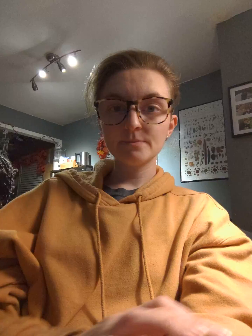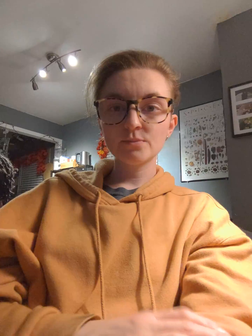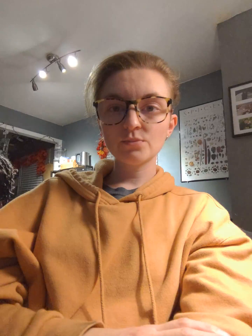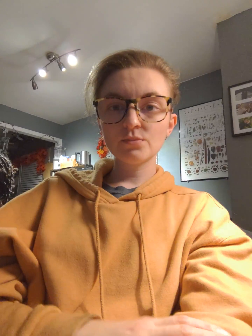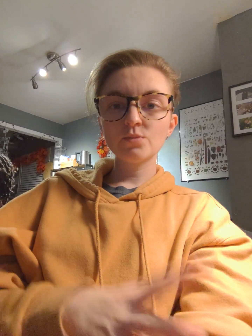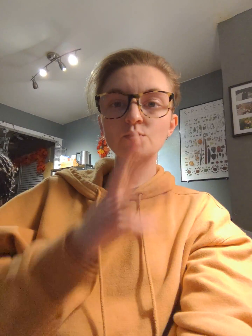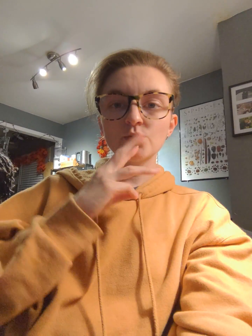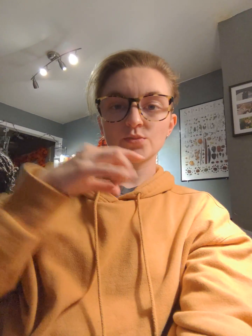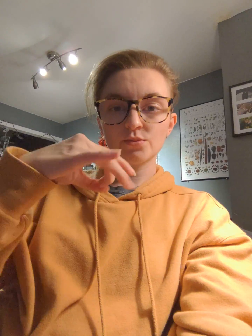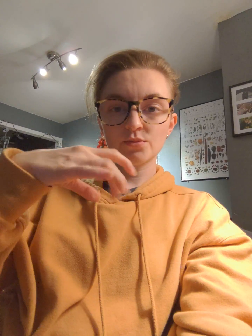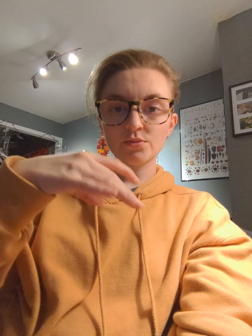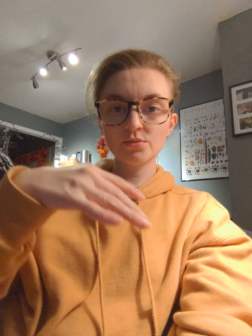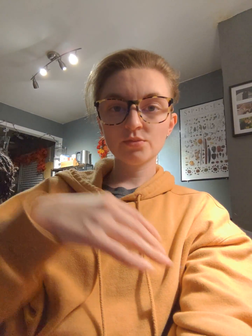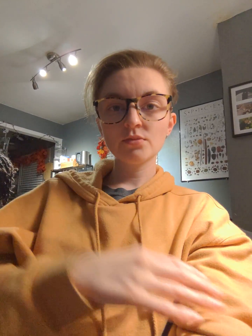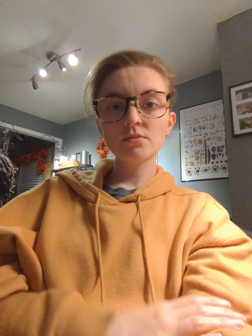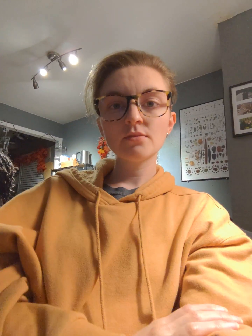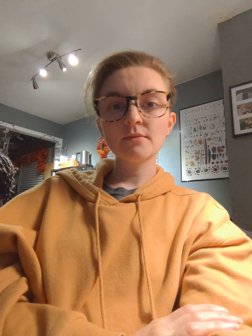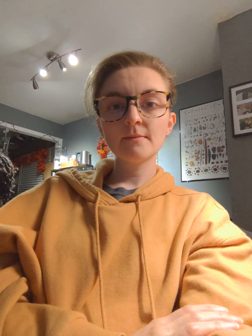melon